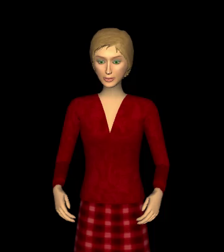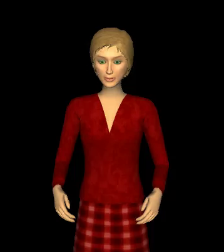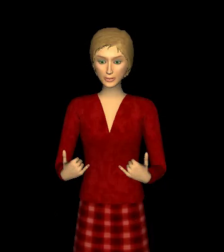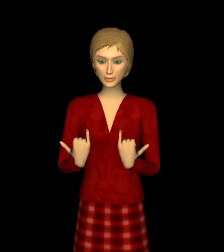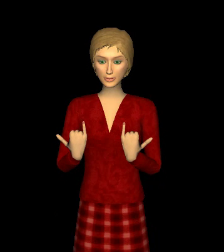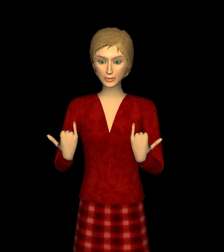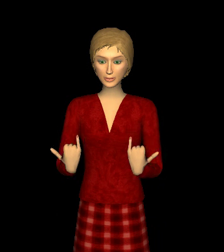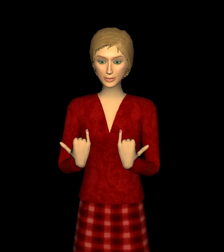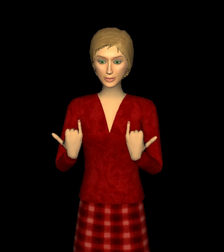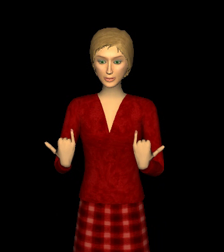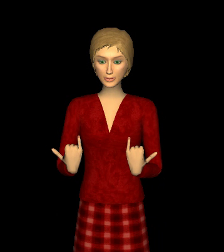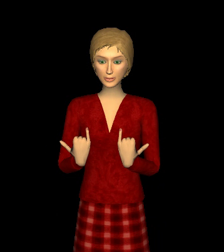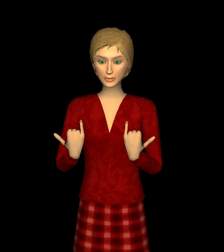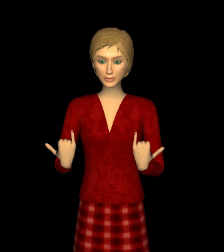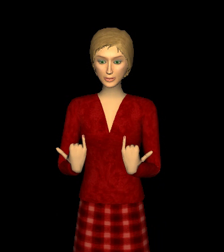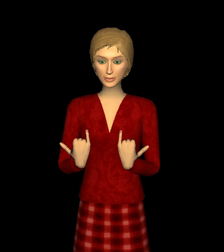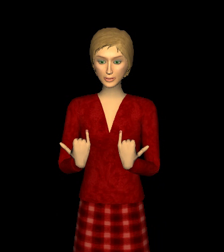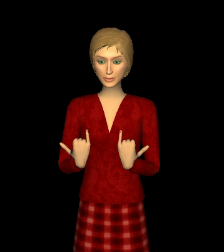يلعب